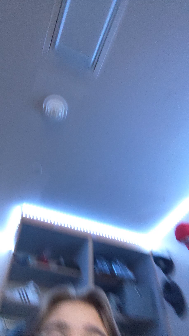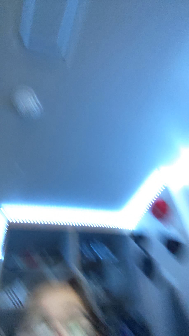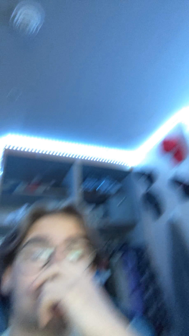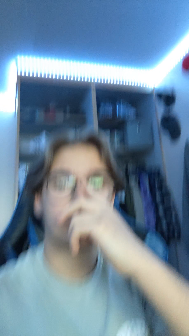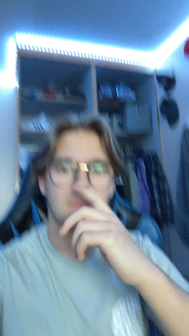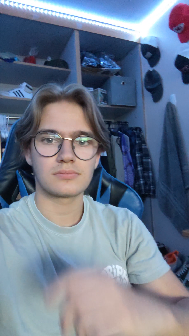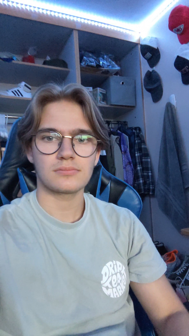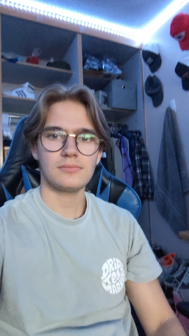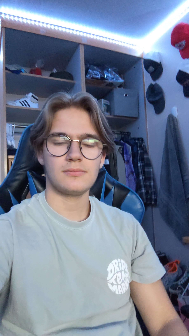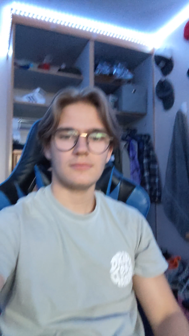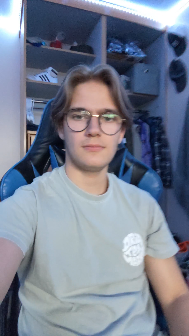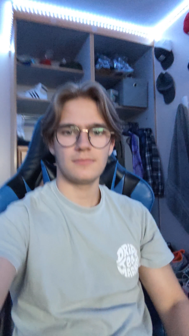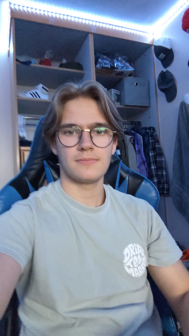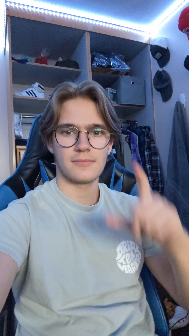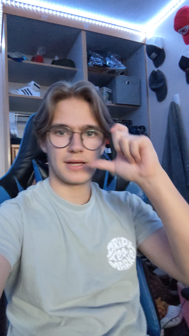camera